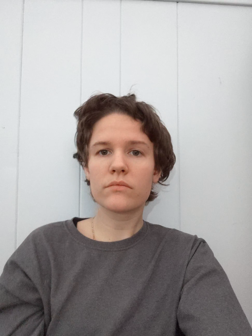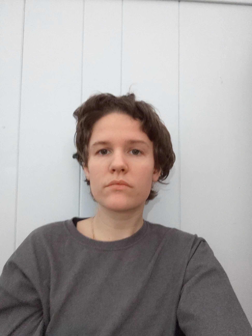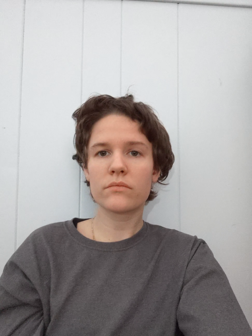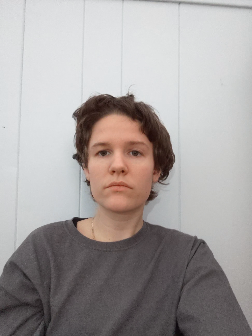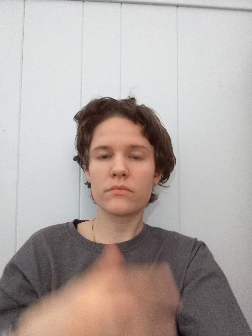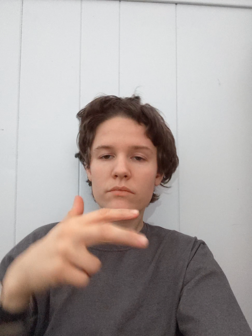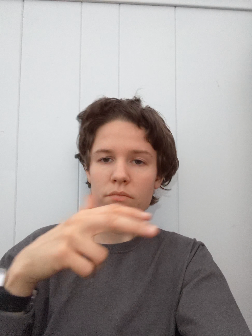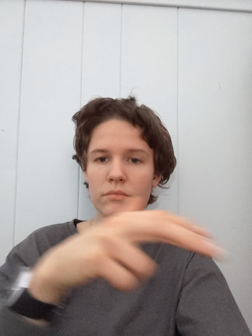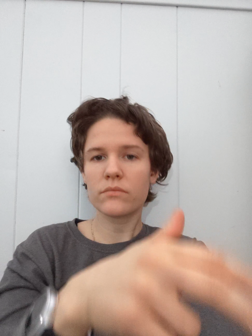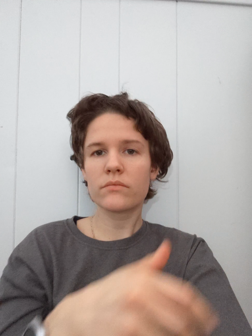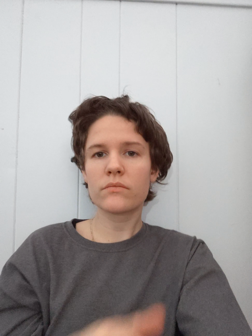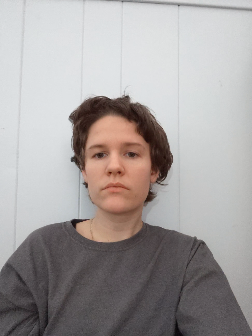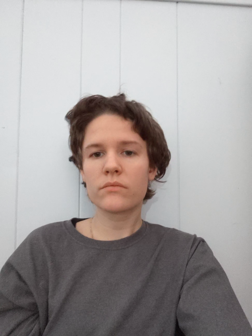helicopter